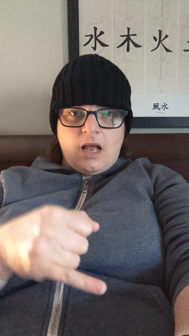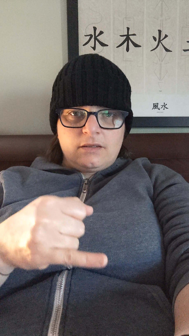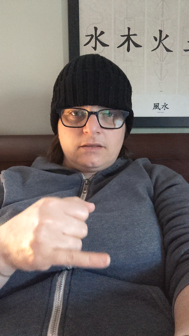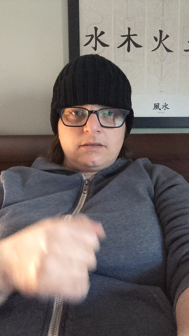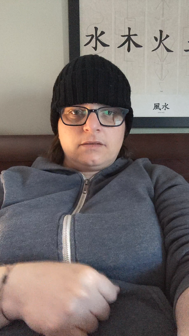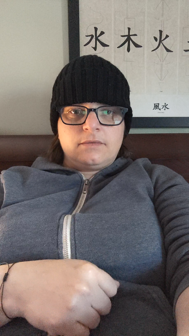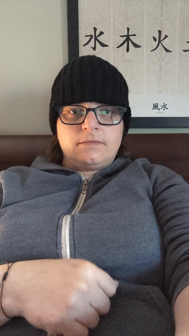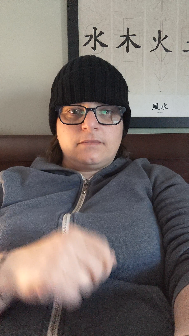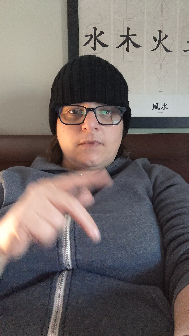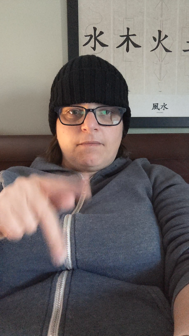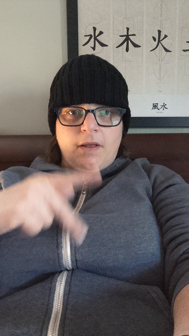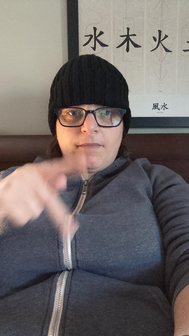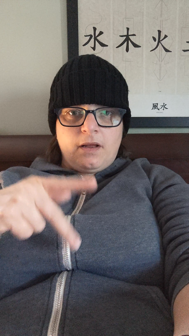people